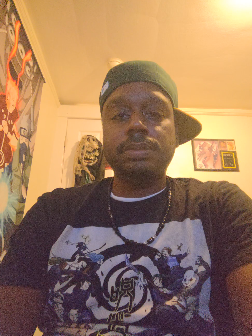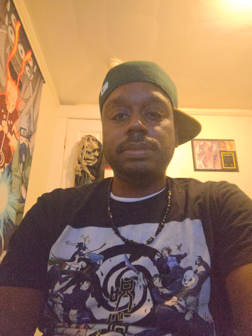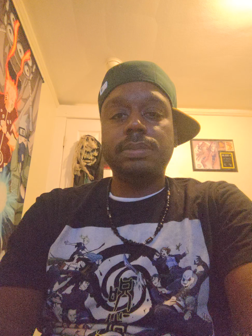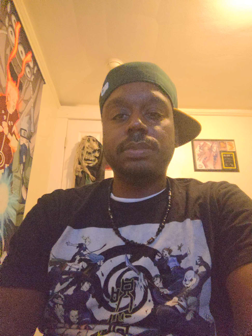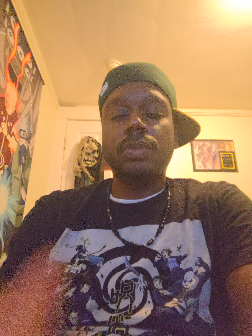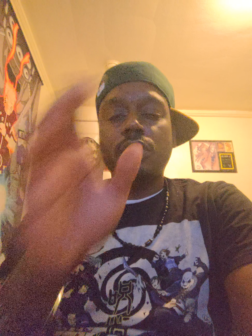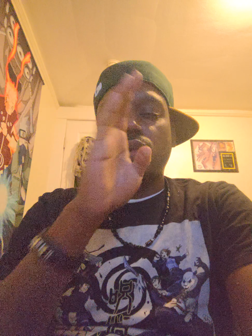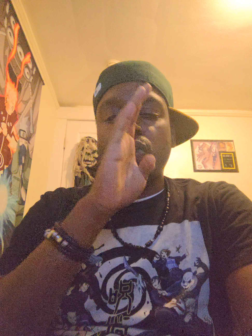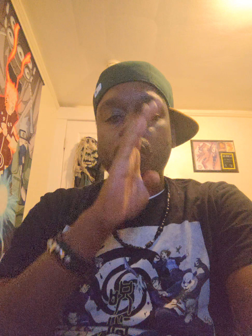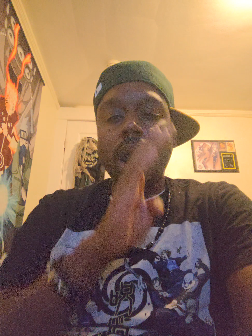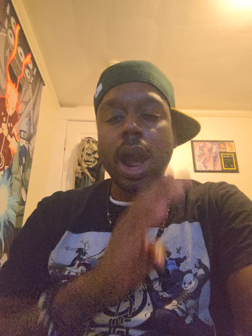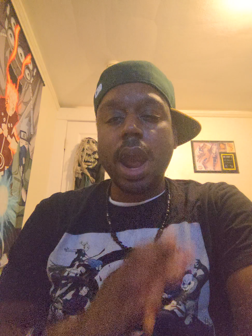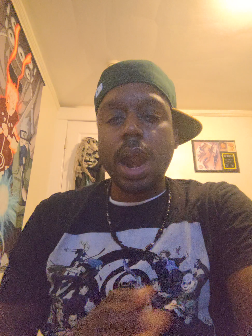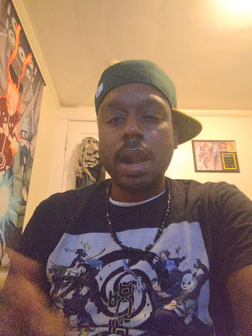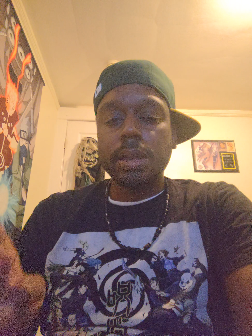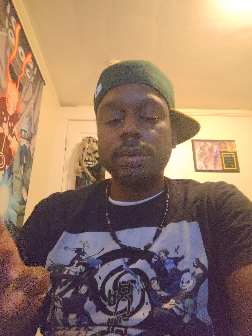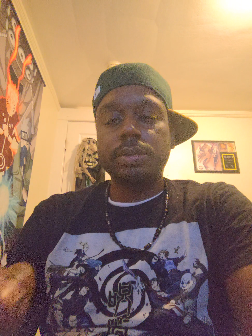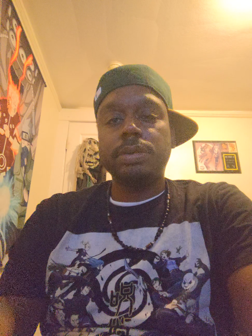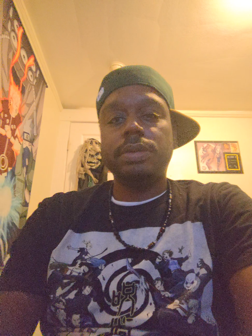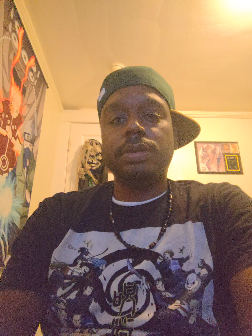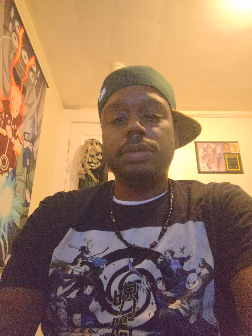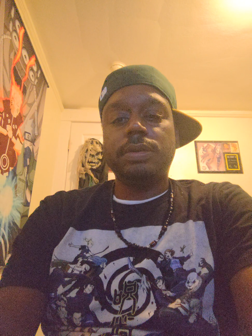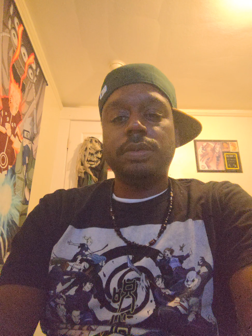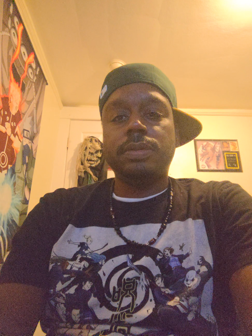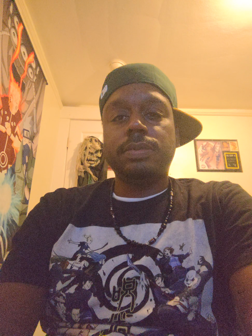quiet